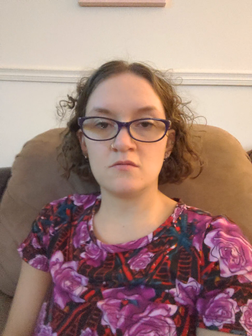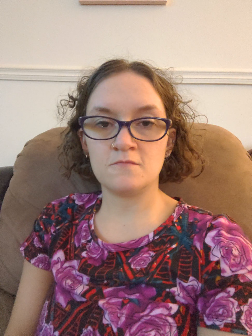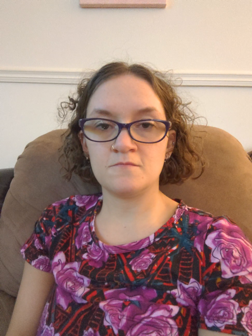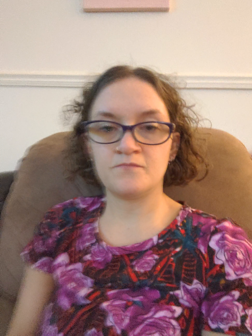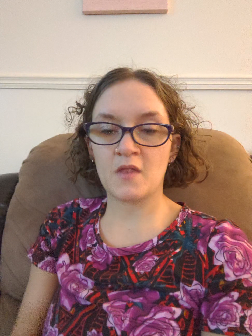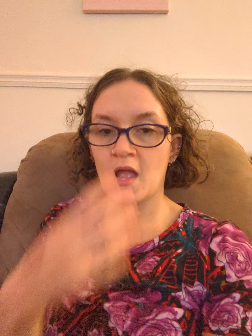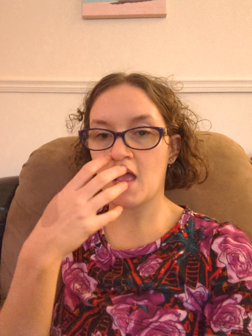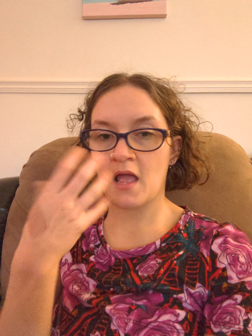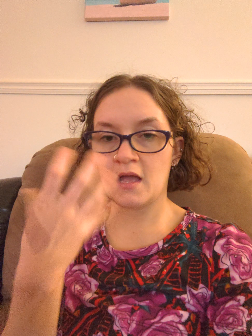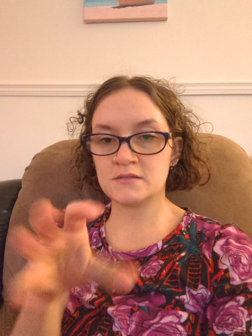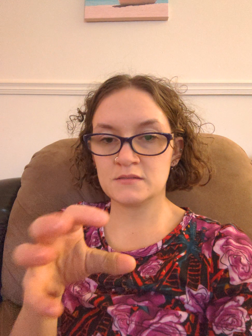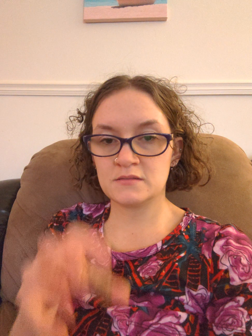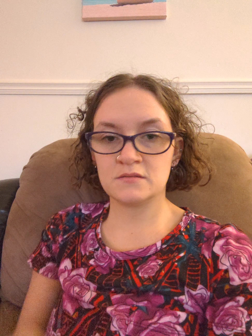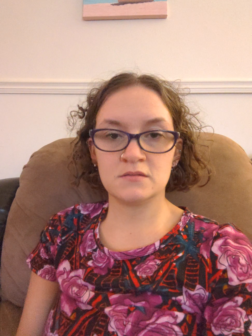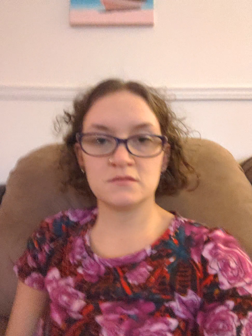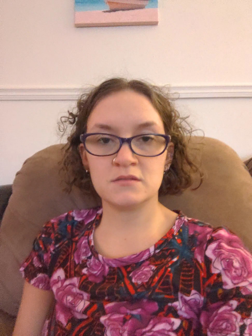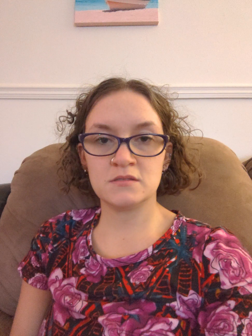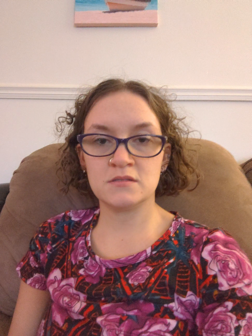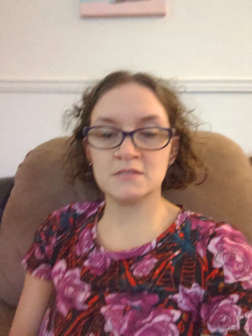hot